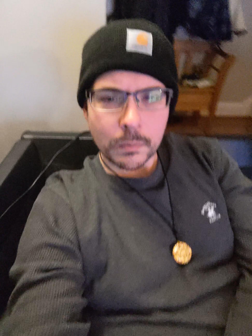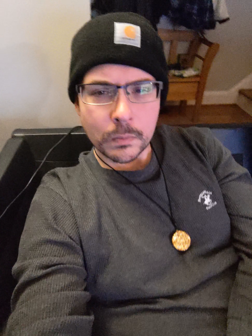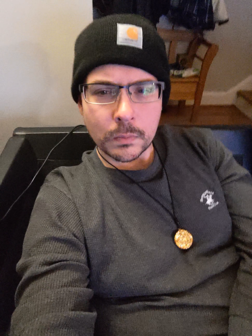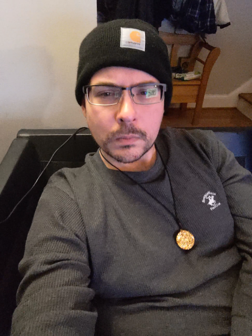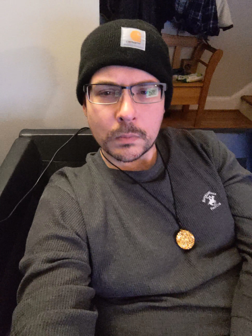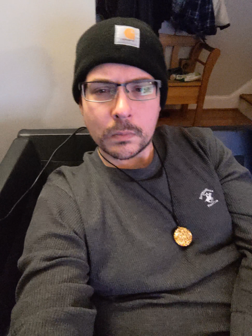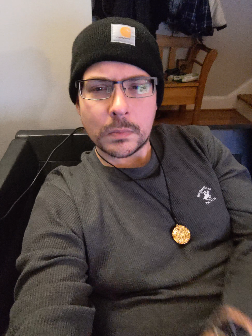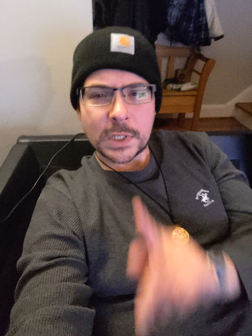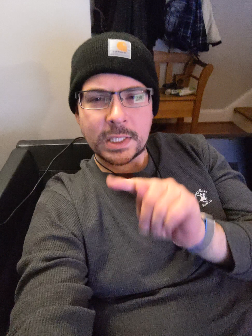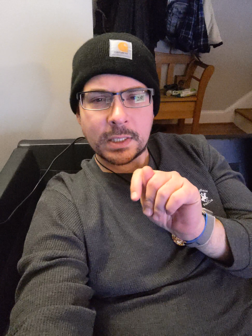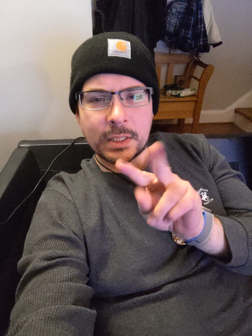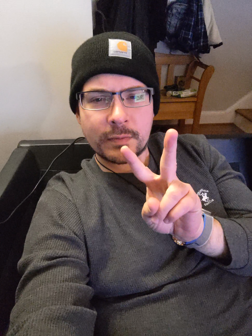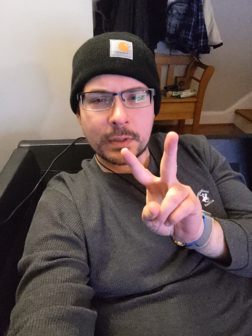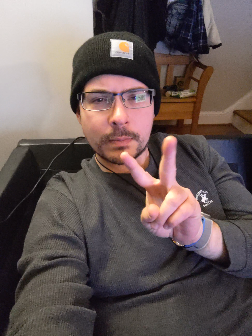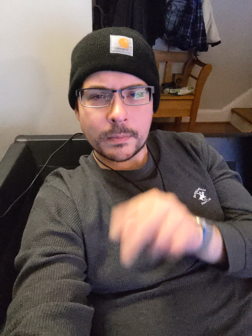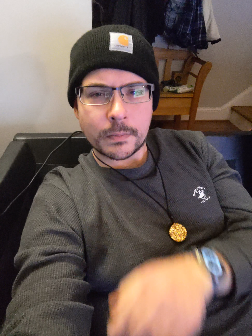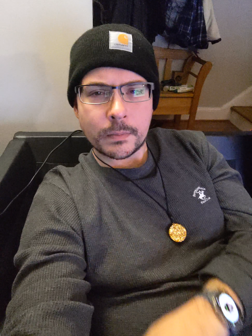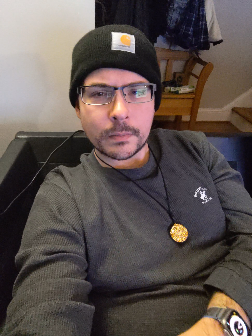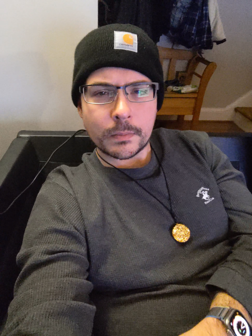TV